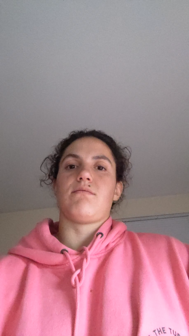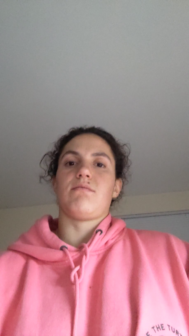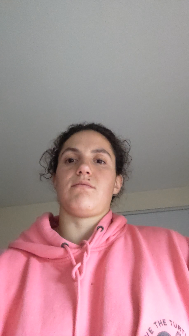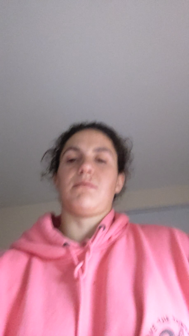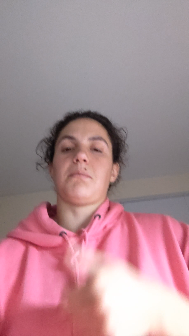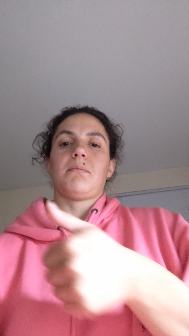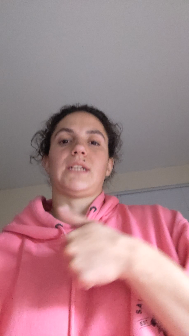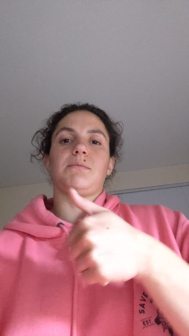basement